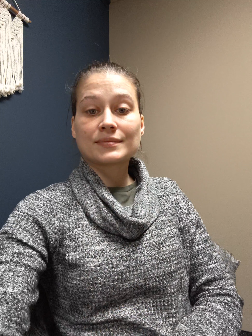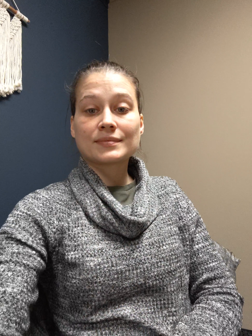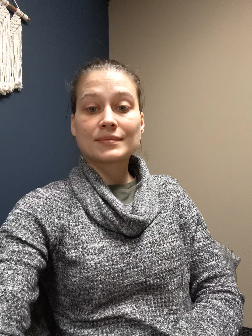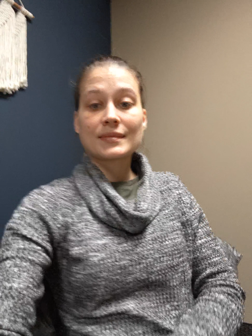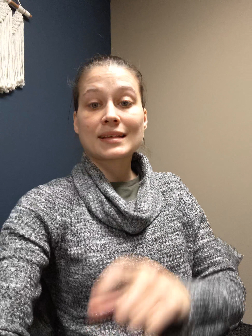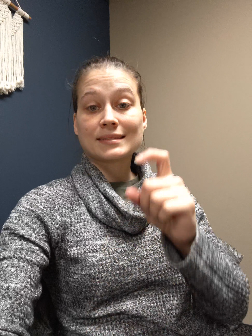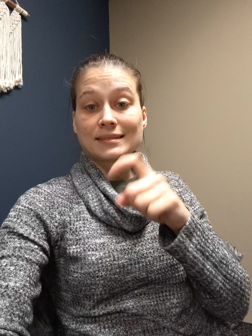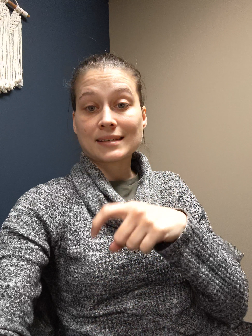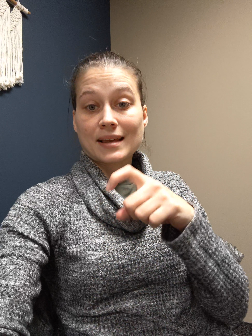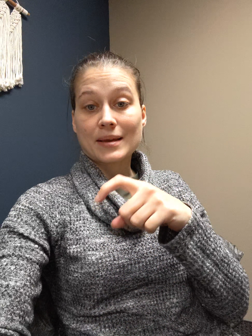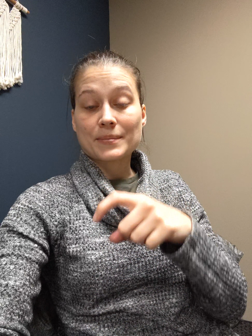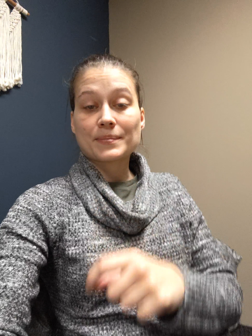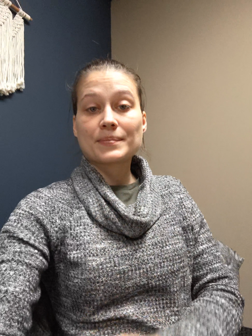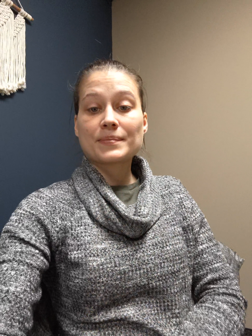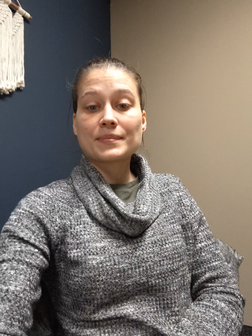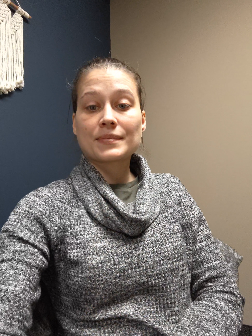time